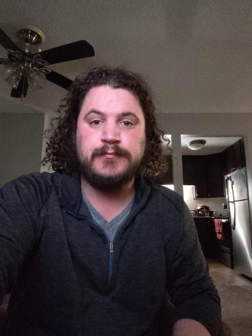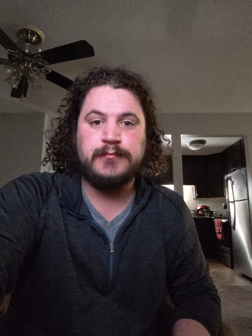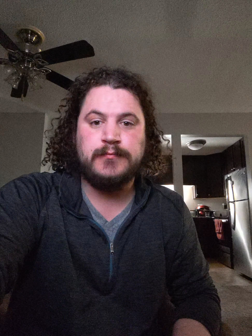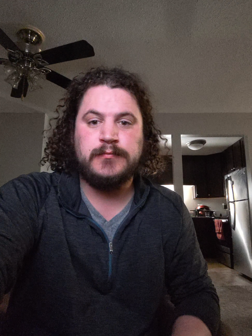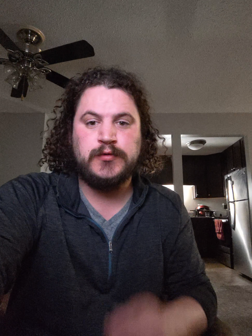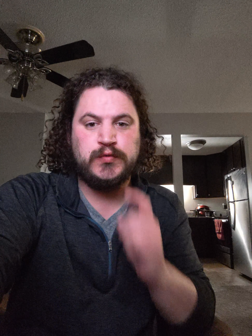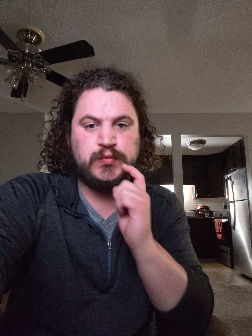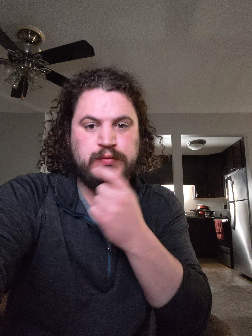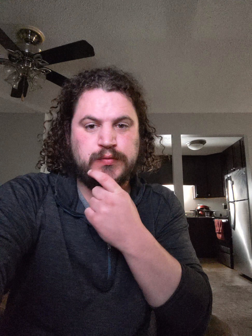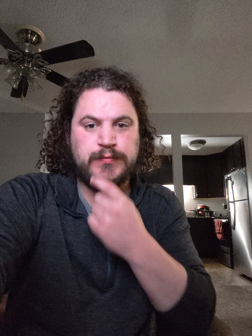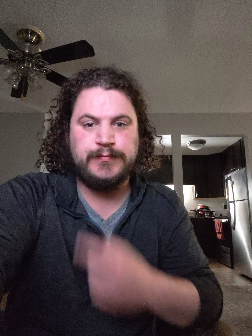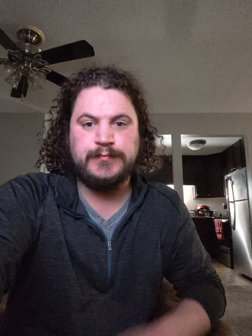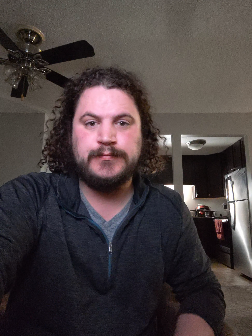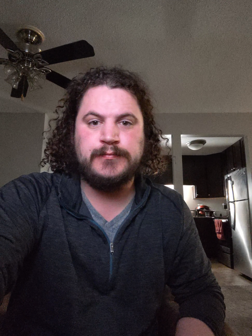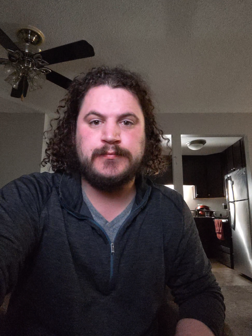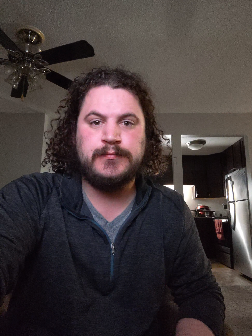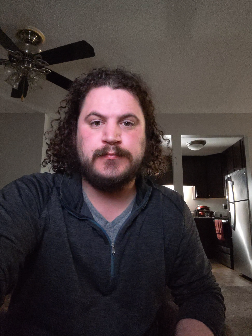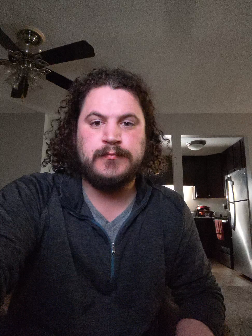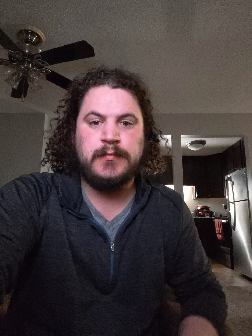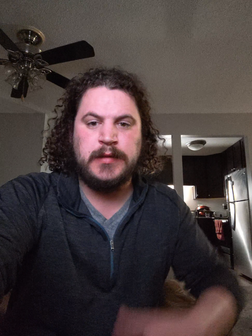tooth